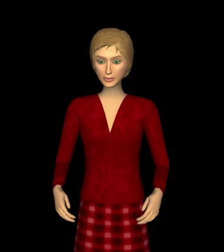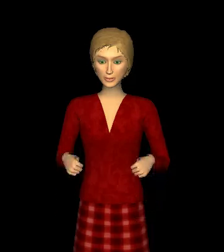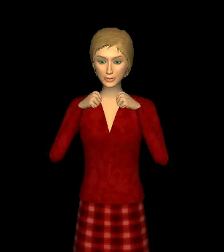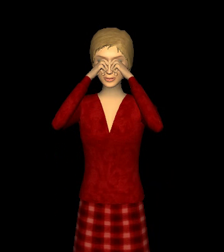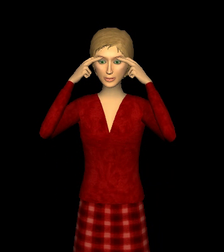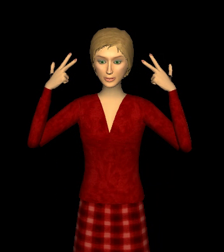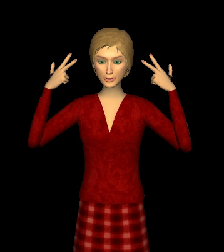قط